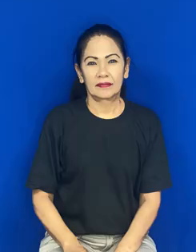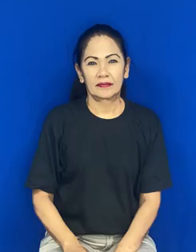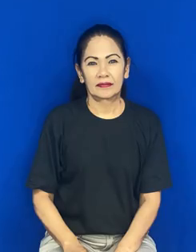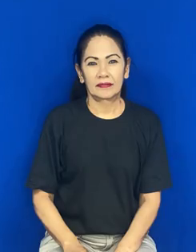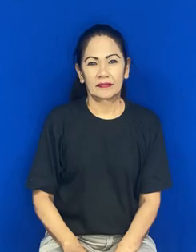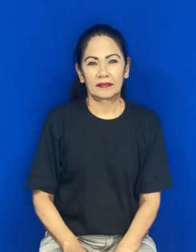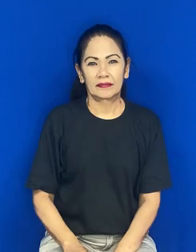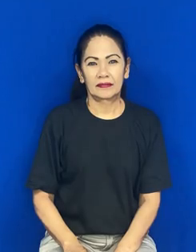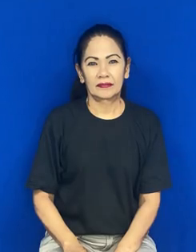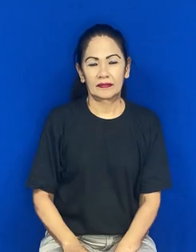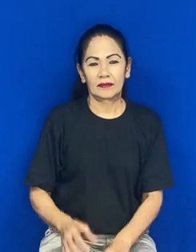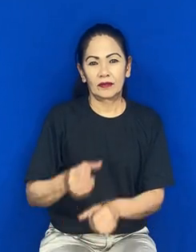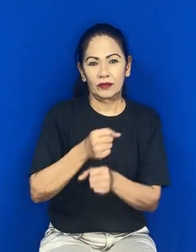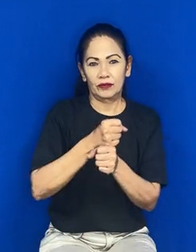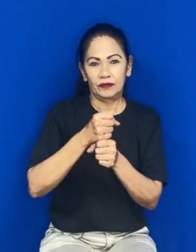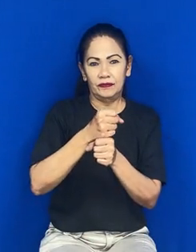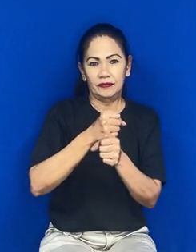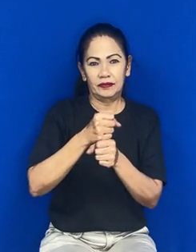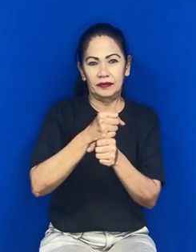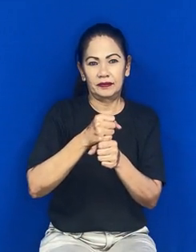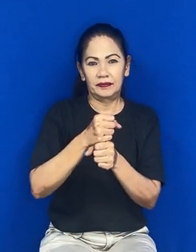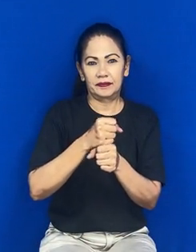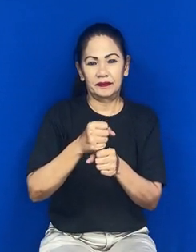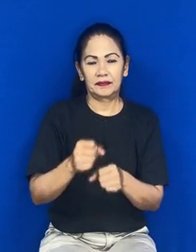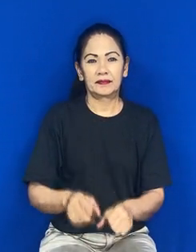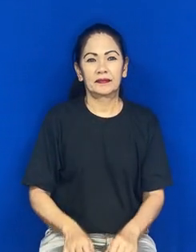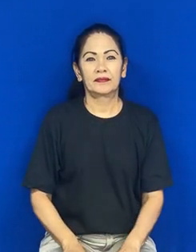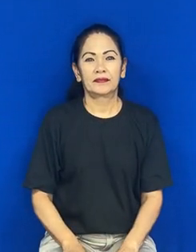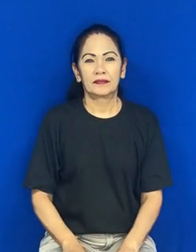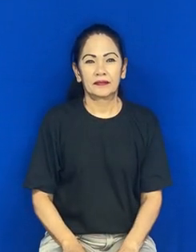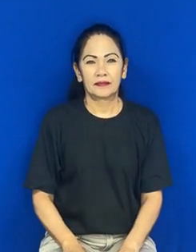coffee